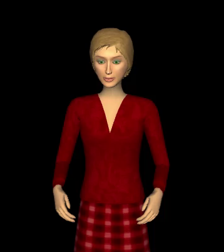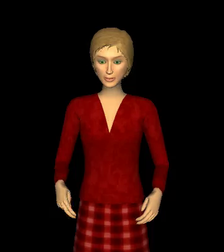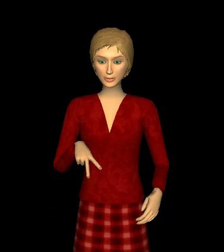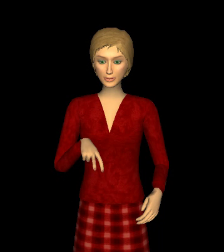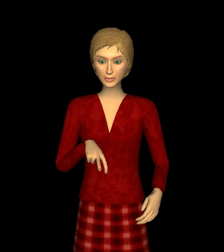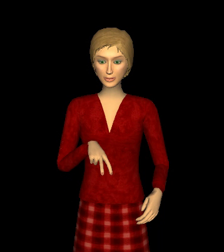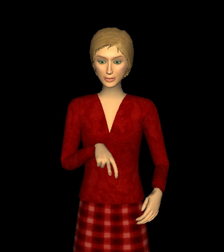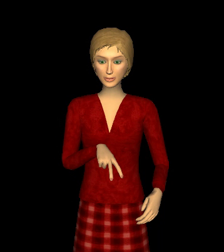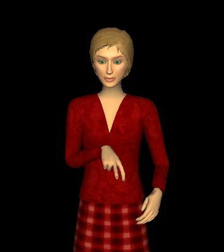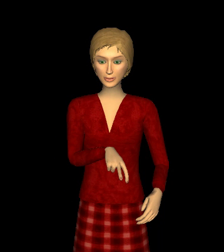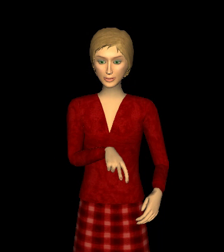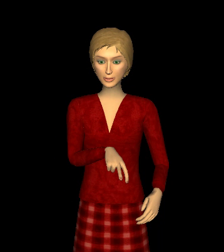يمشي